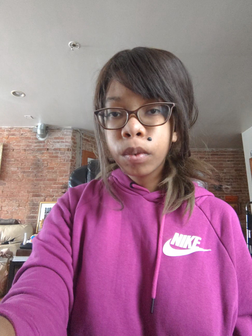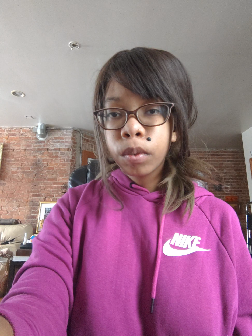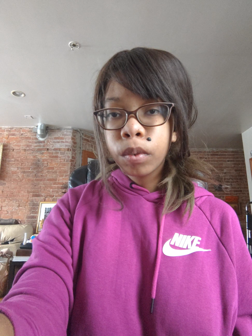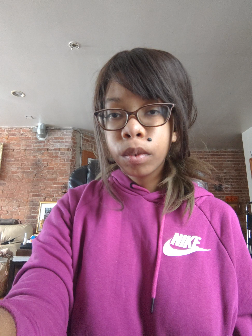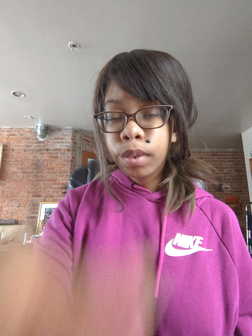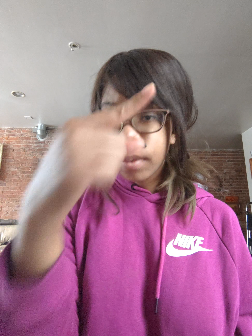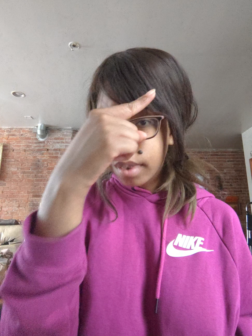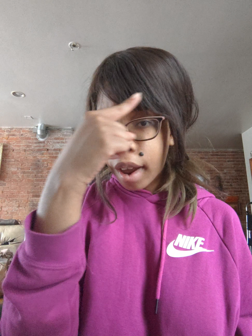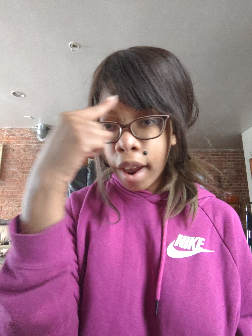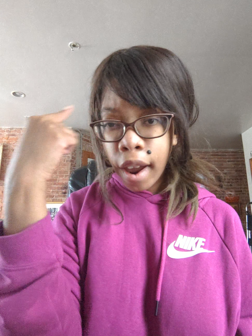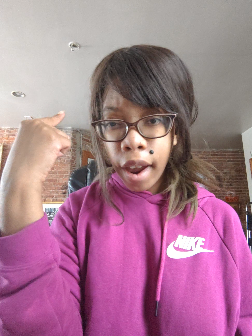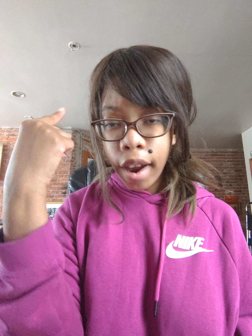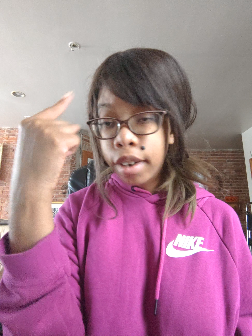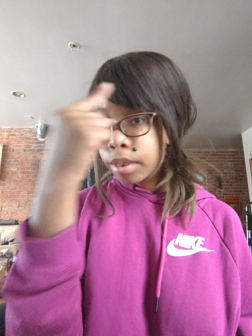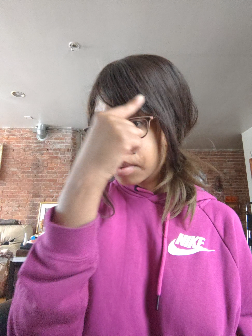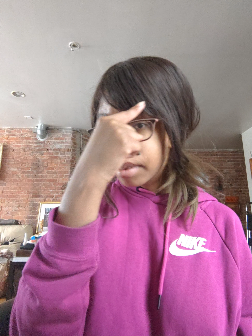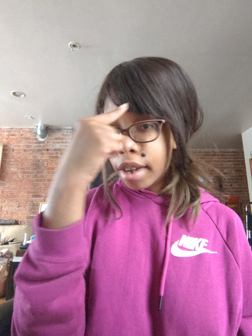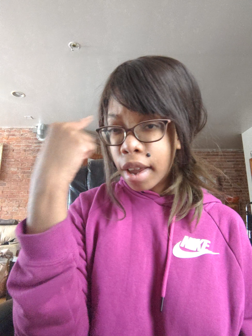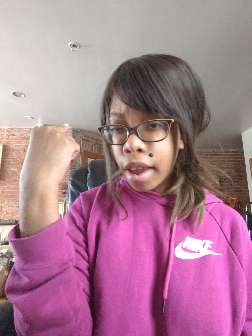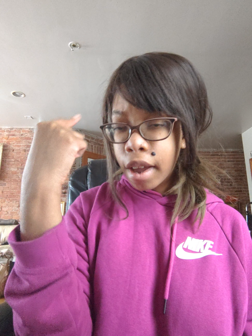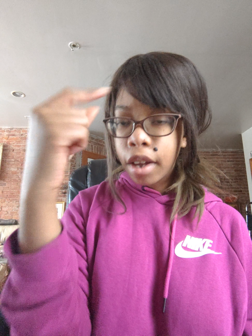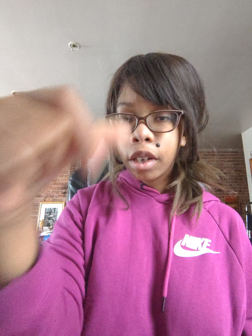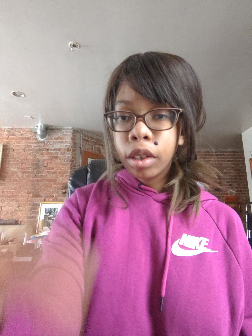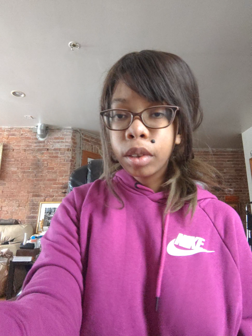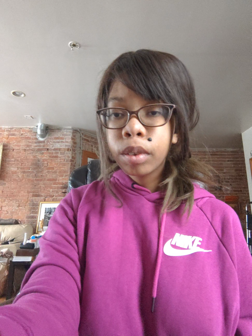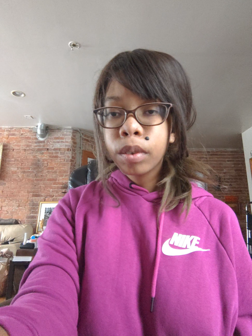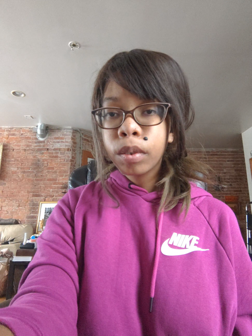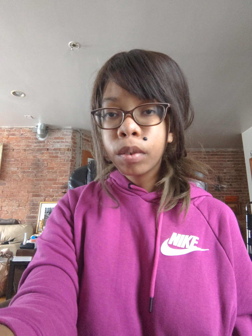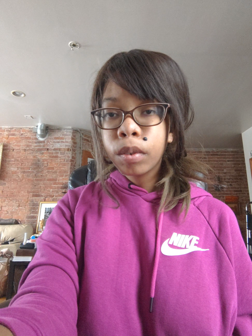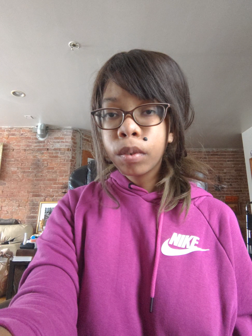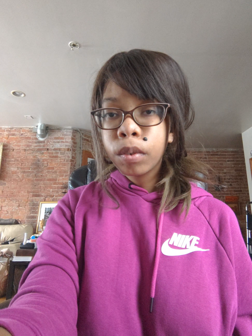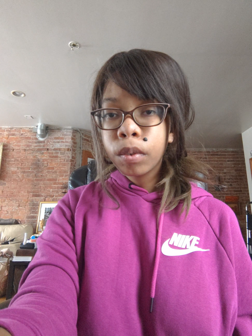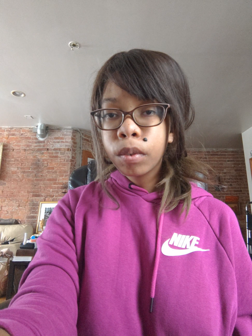black